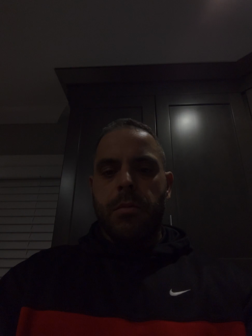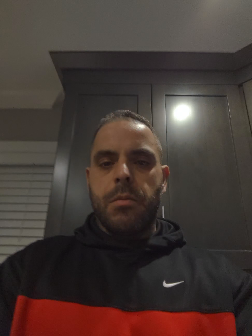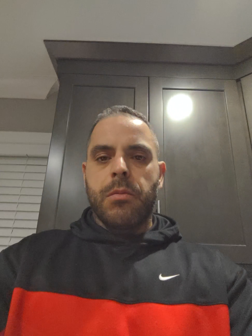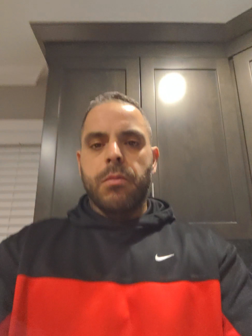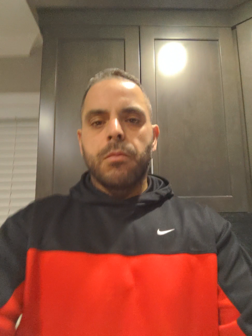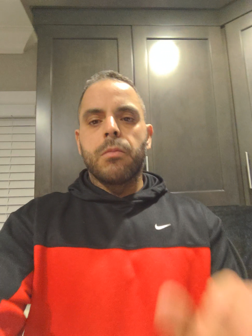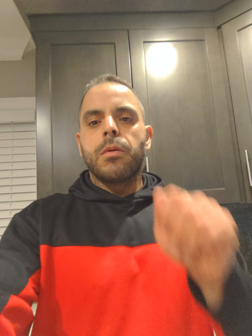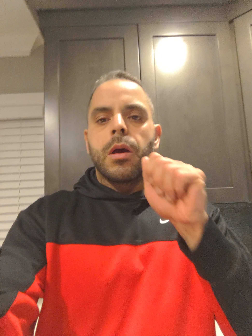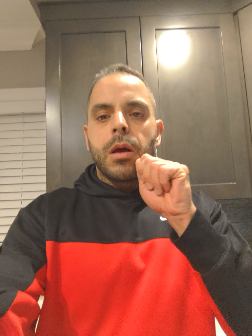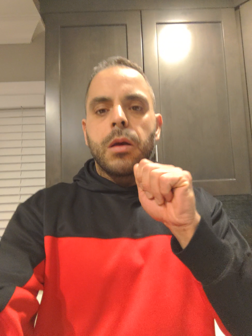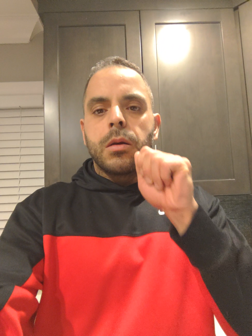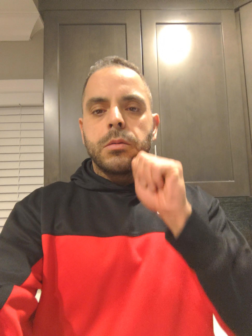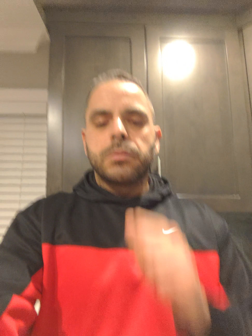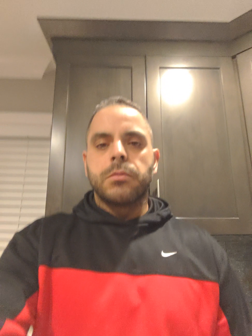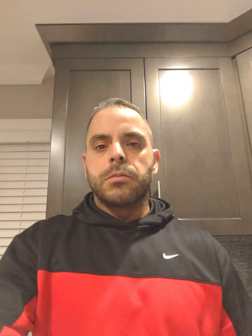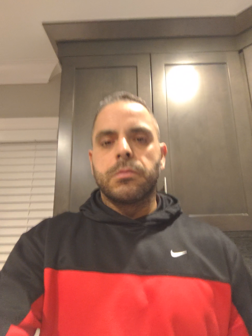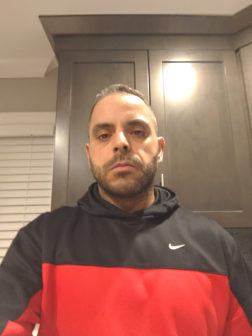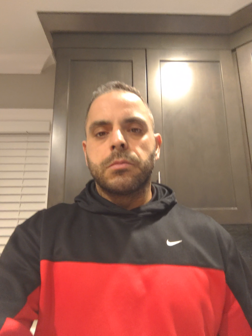aunt